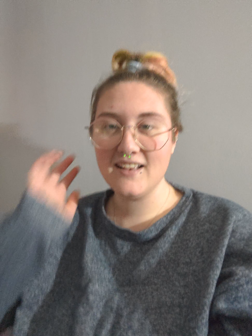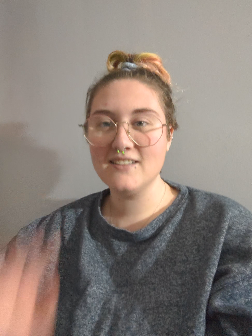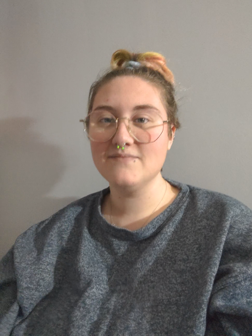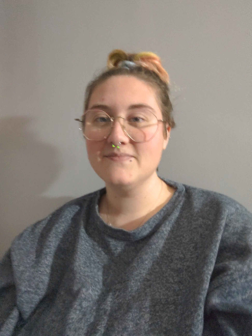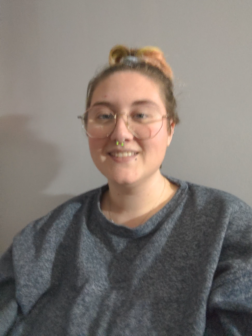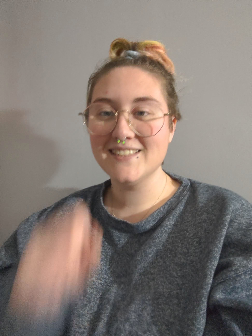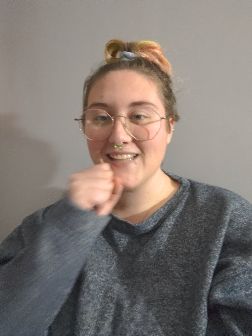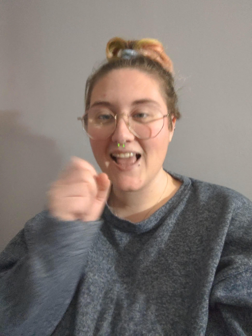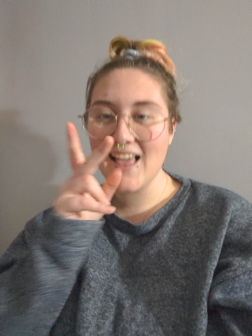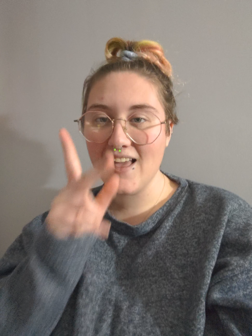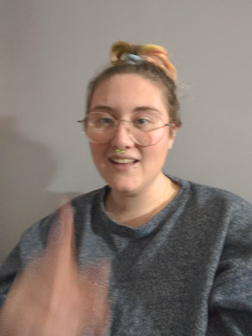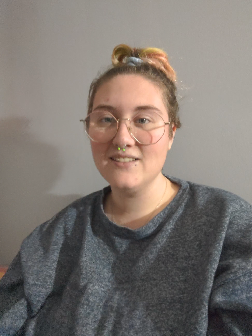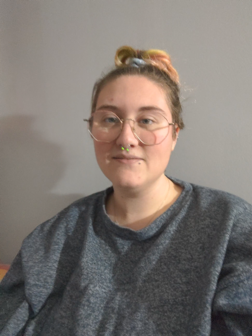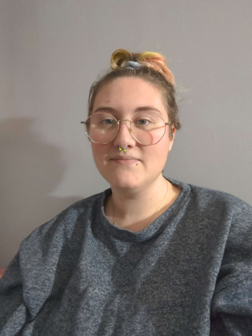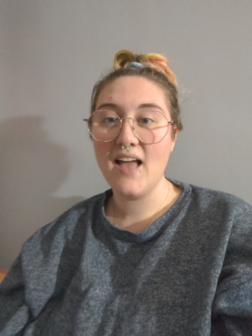snack